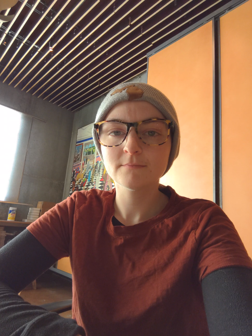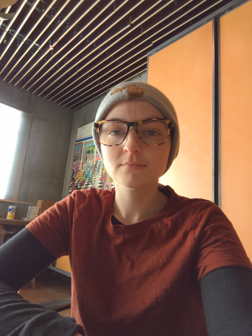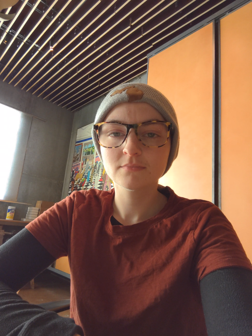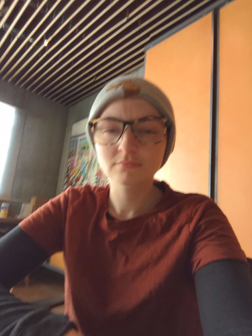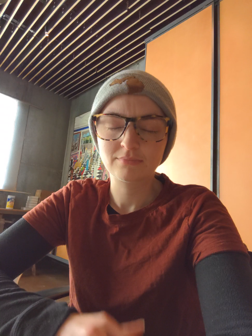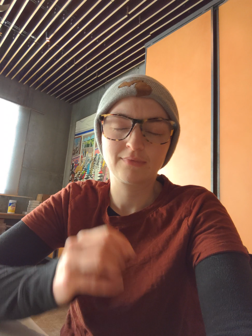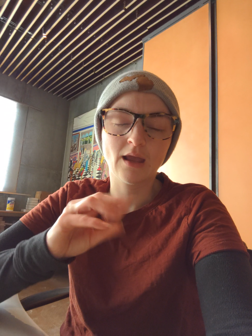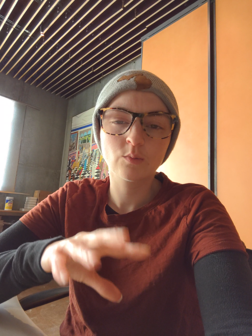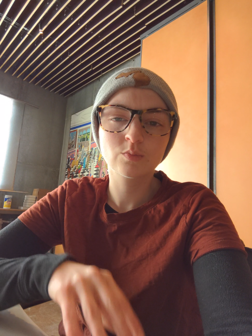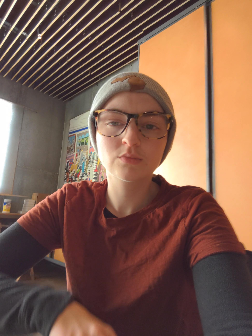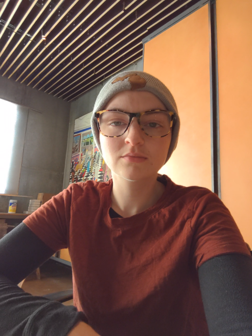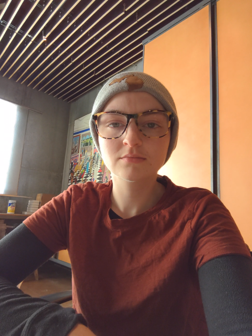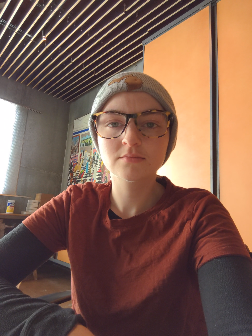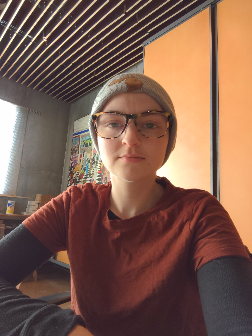owie